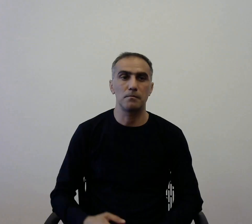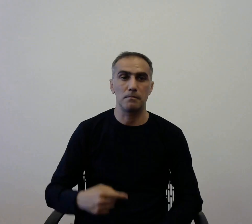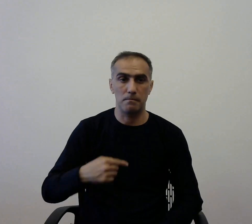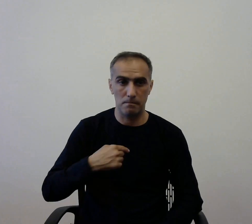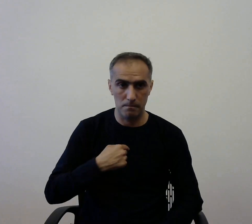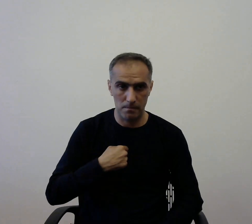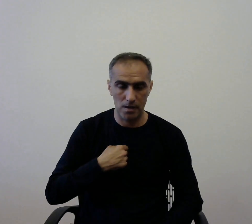mən